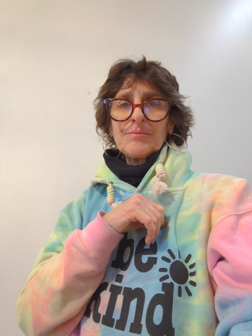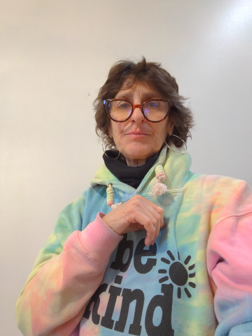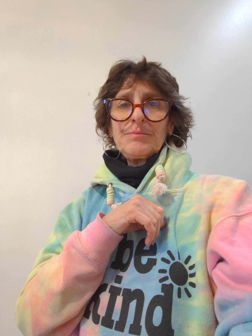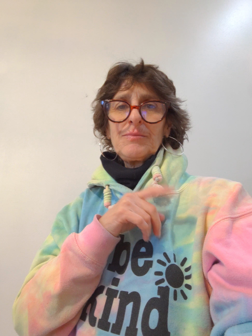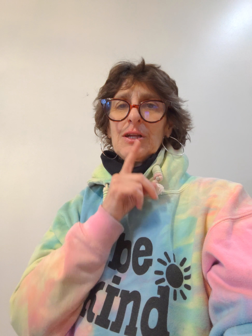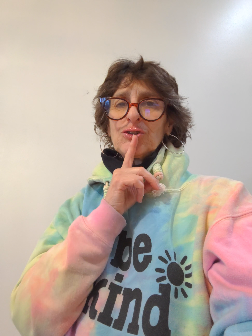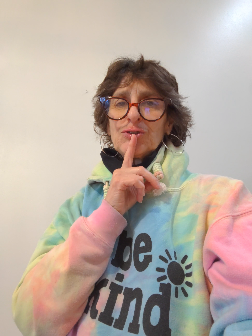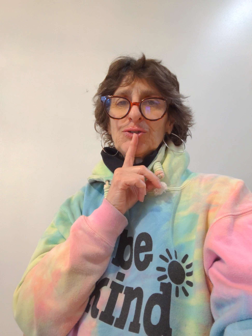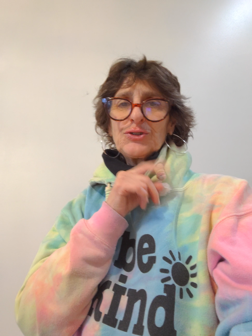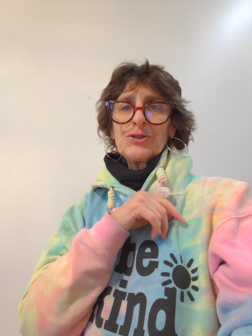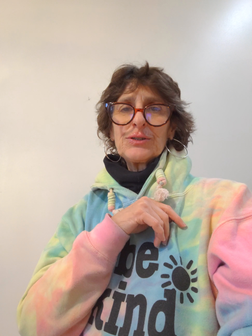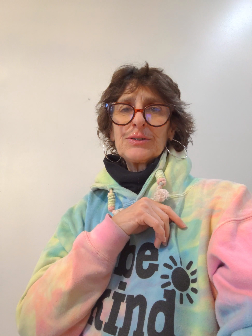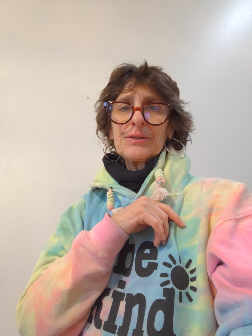shhh